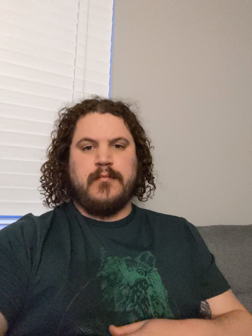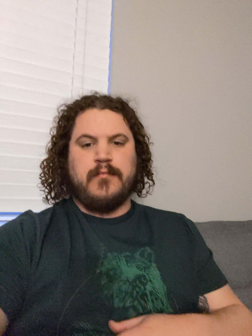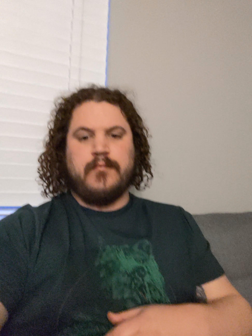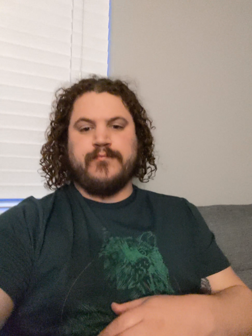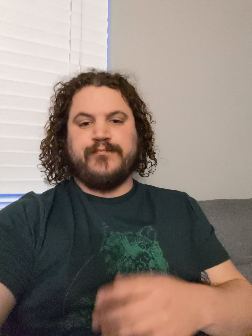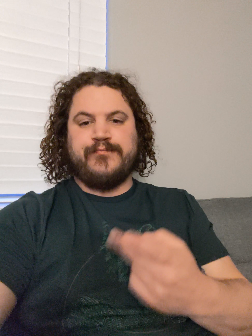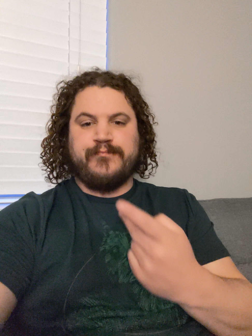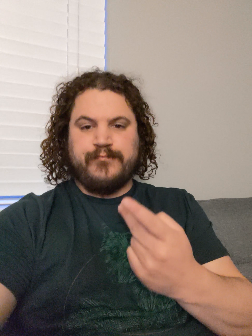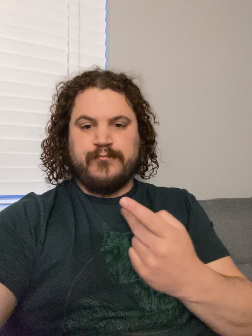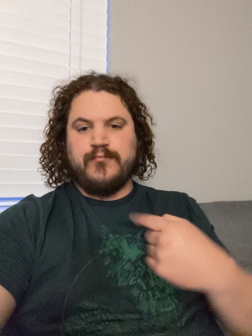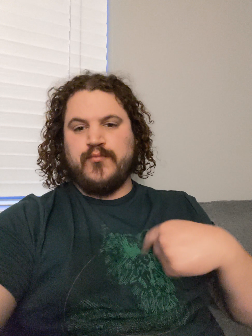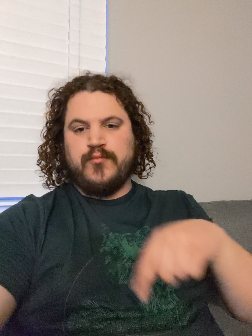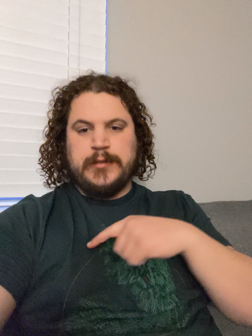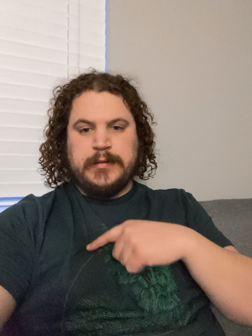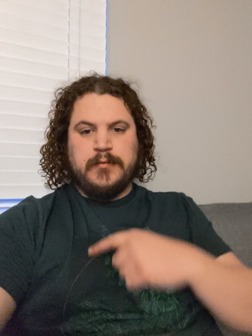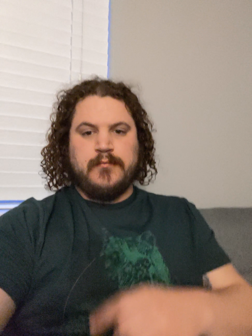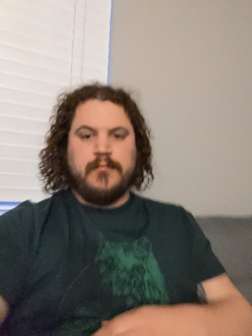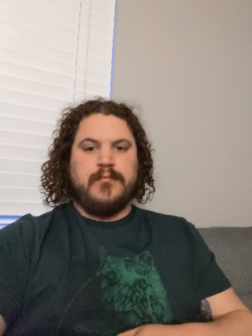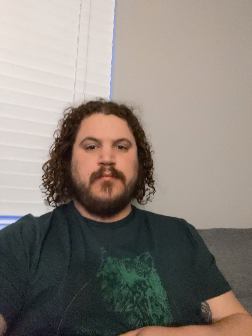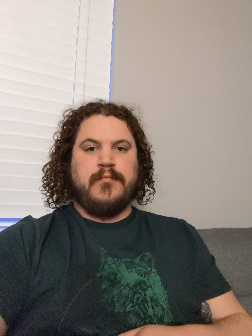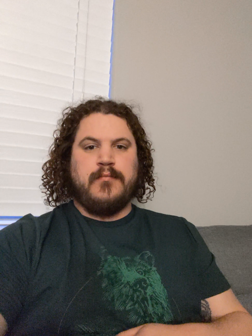we